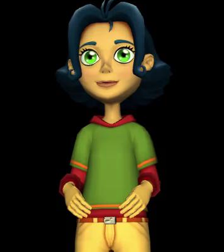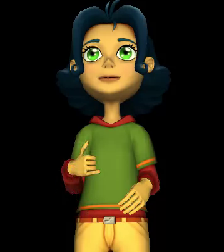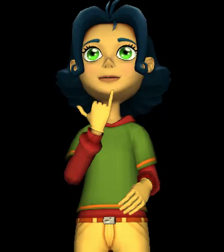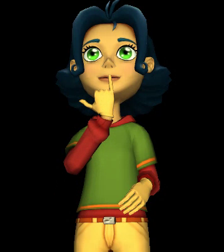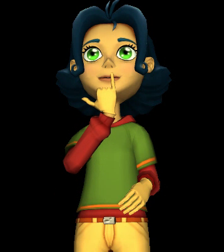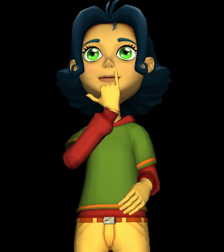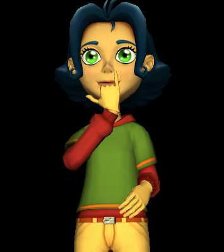خطأ